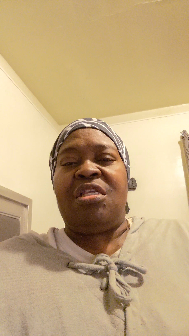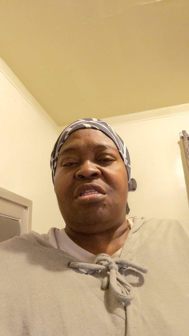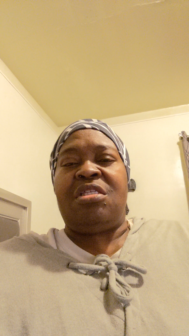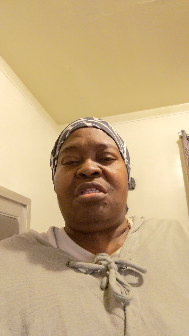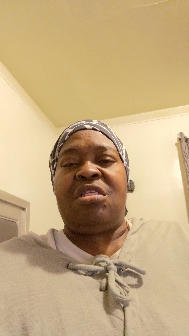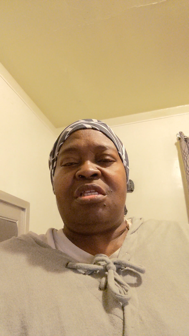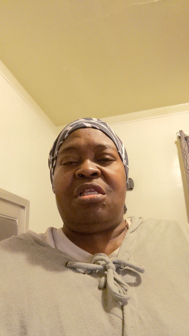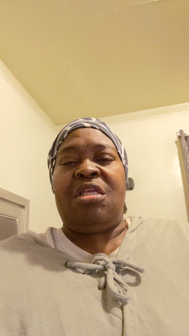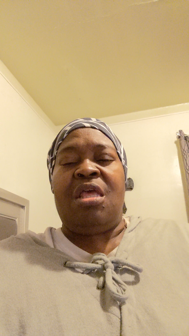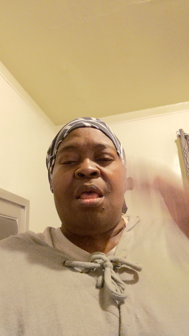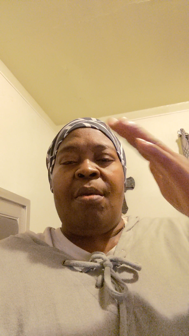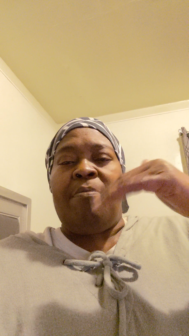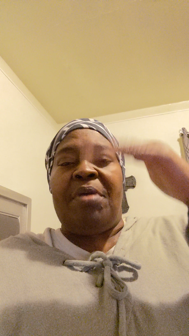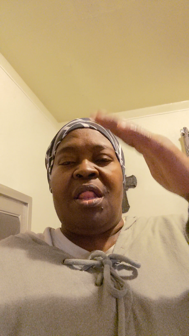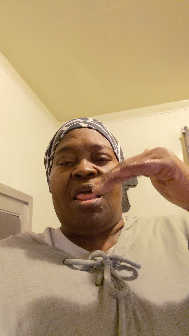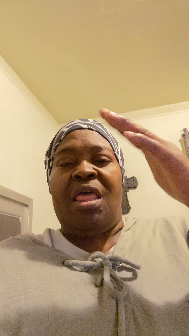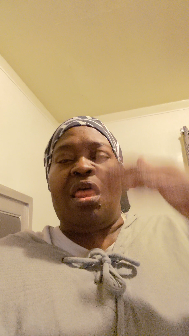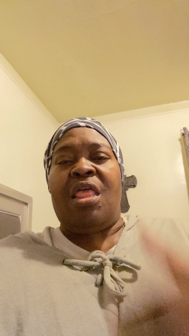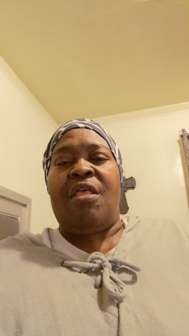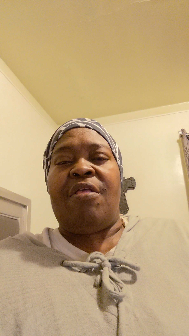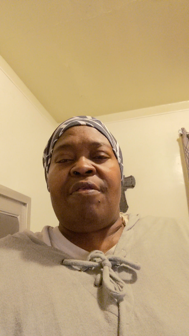build